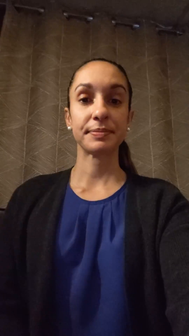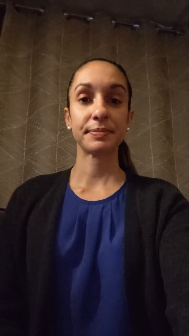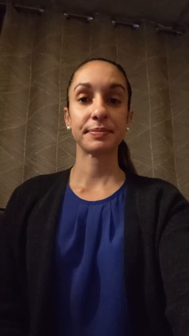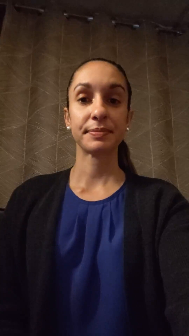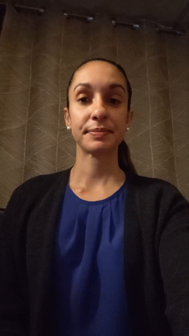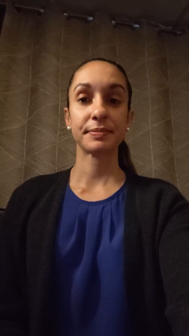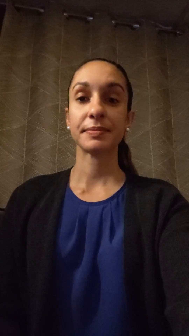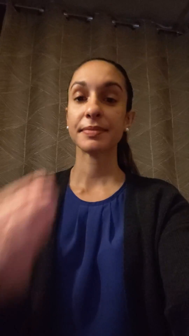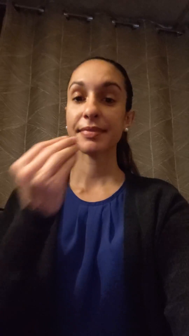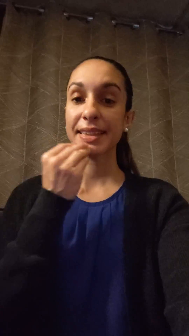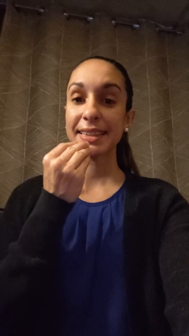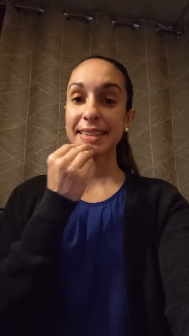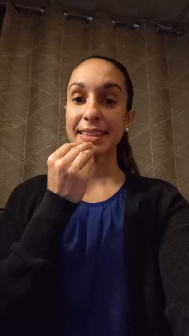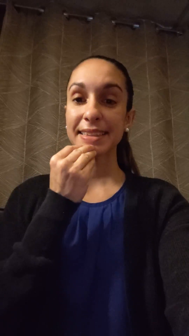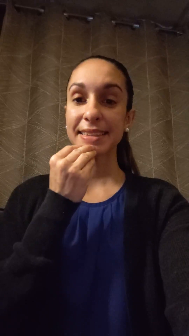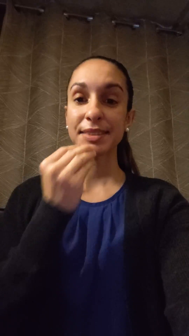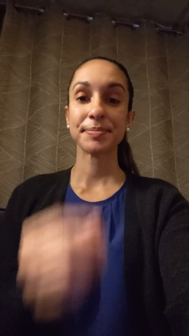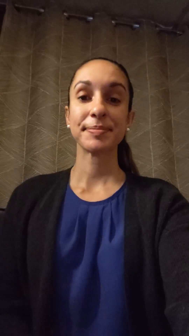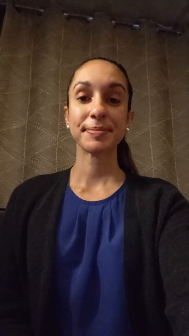eat